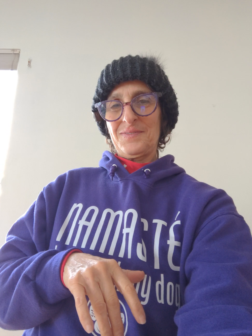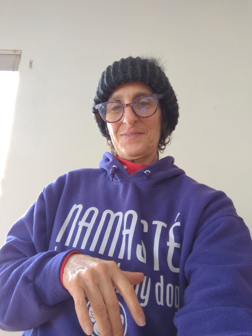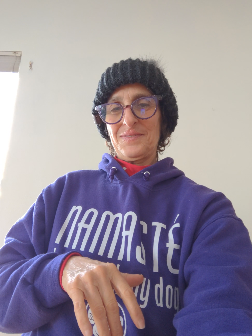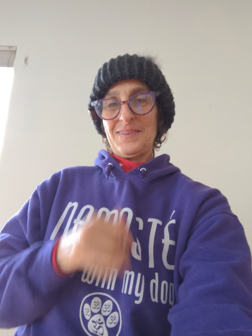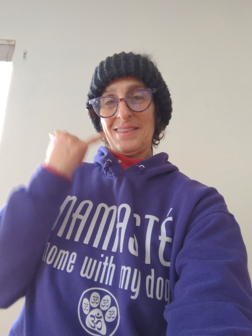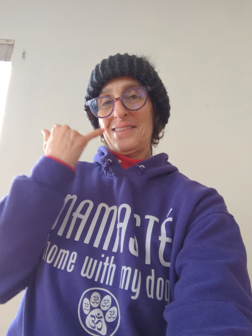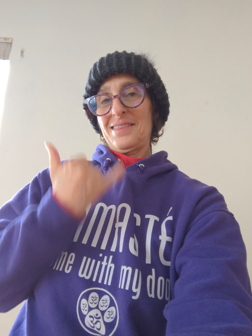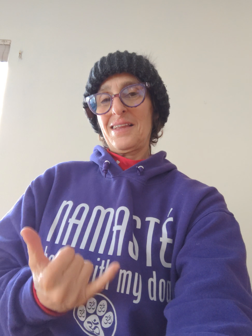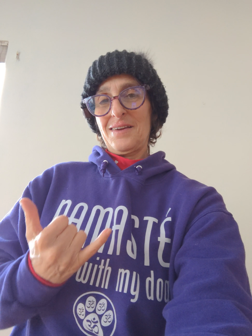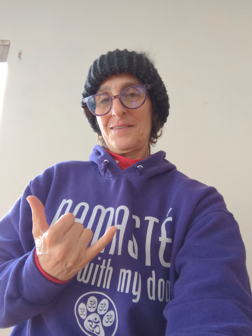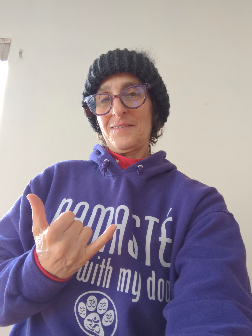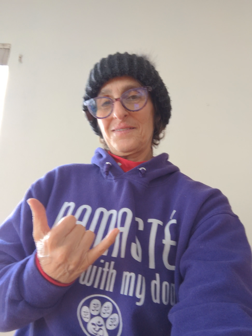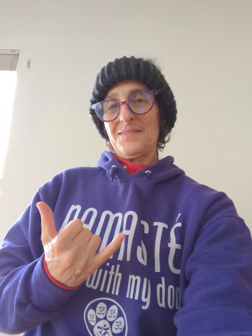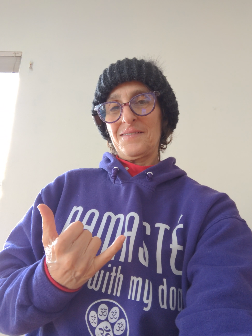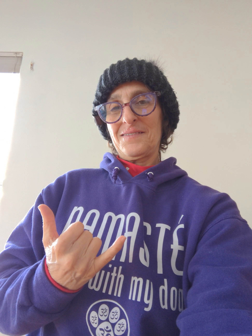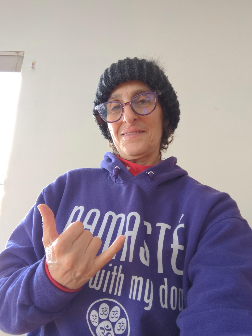now